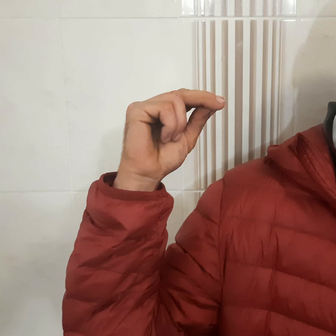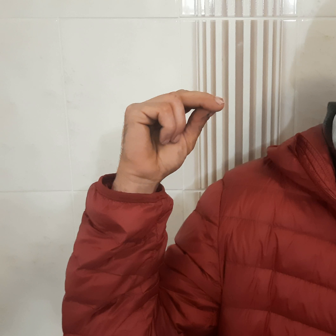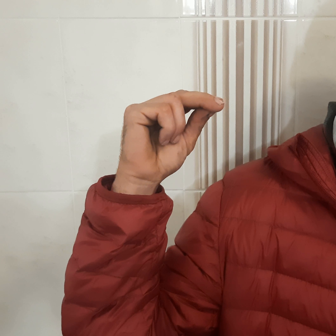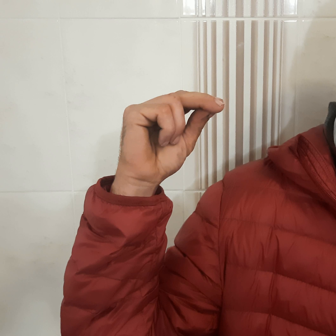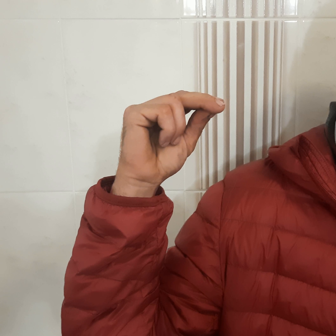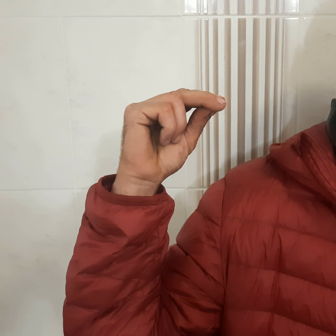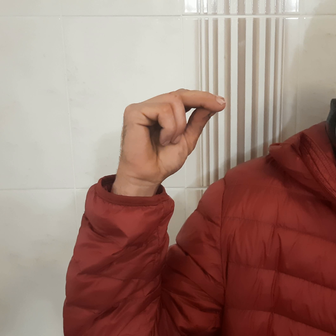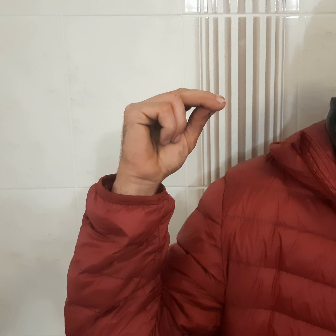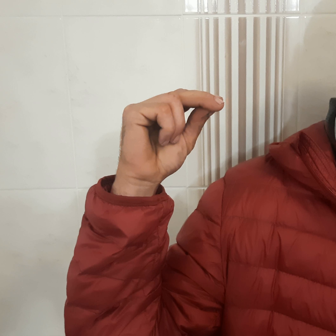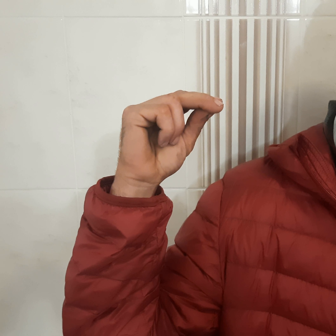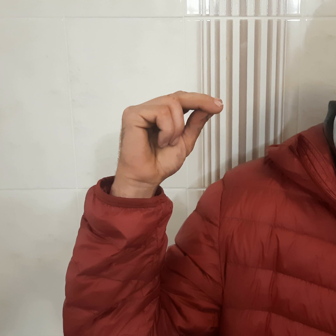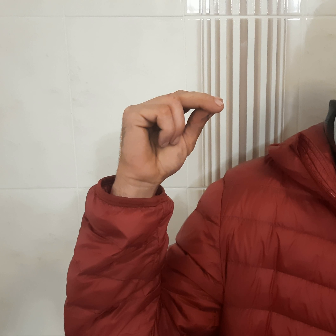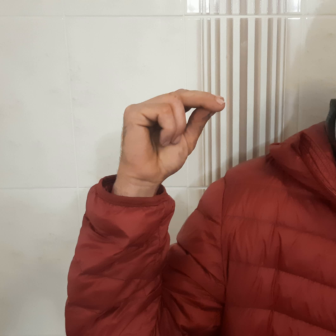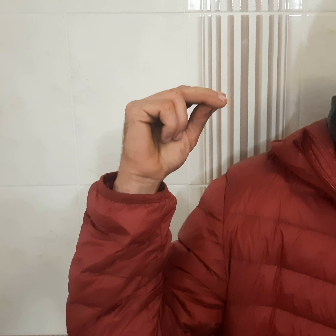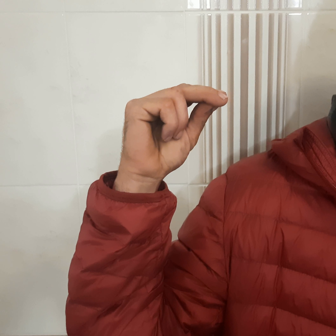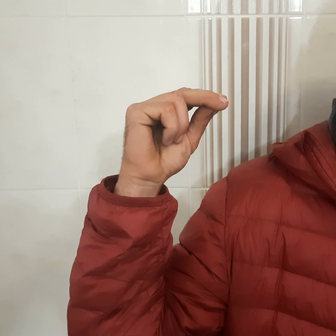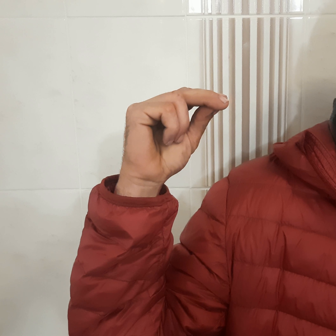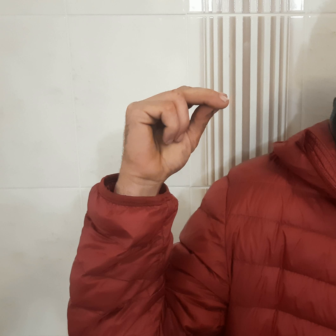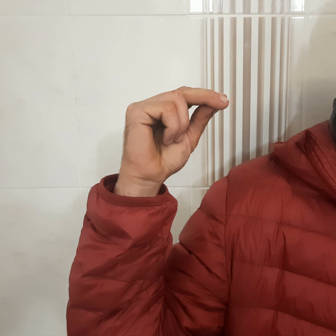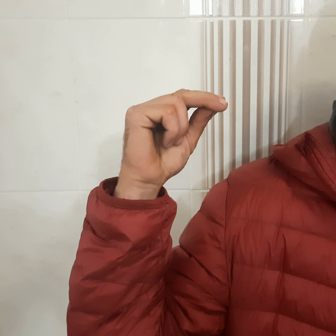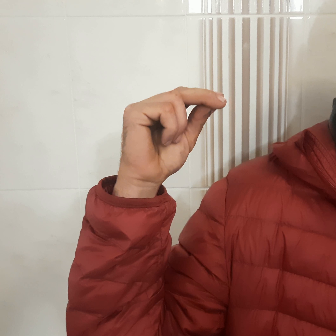Ч